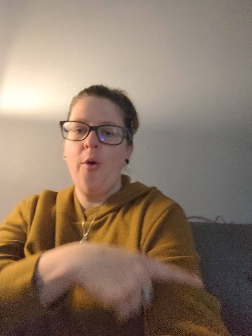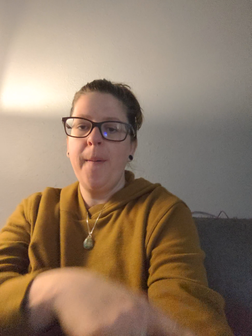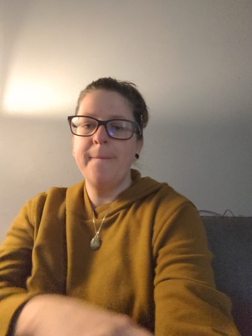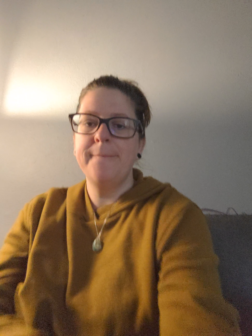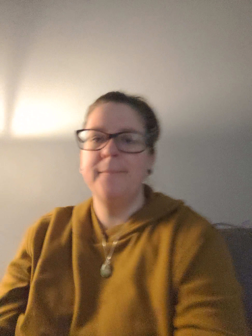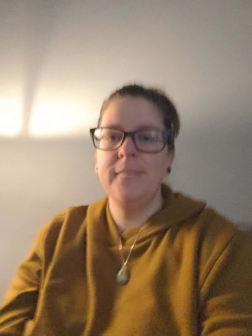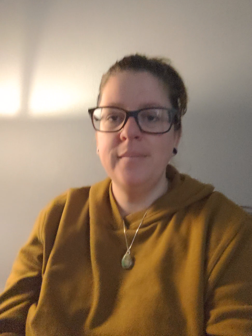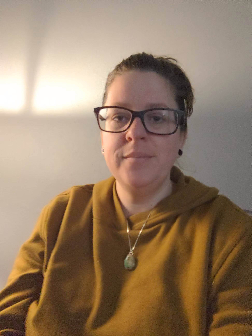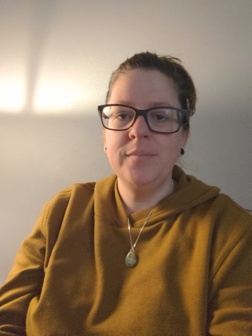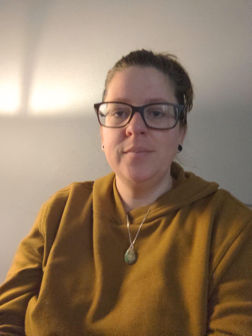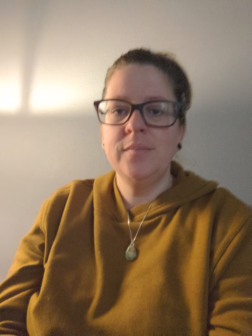arm